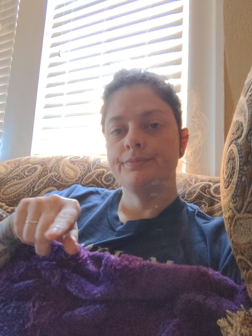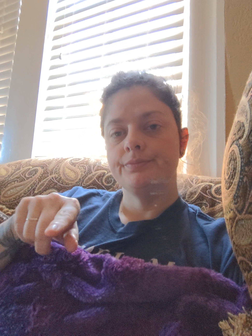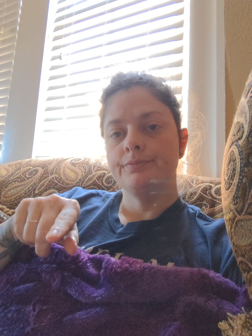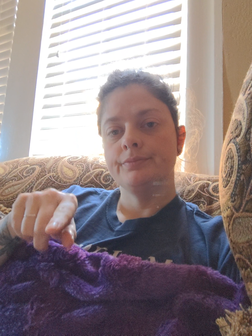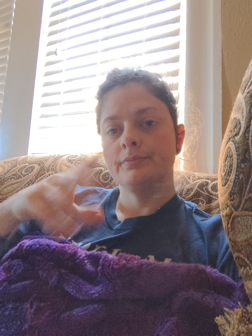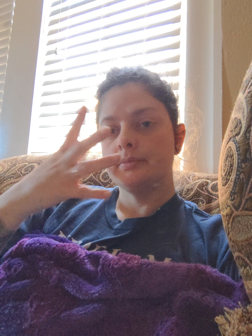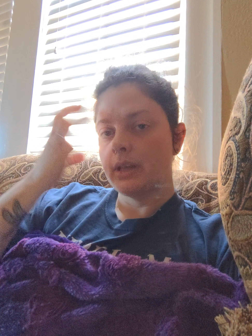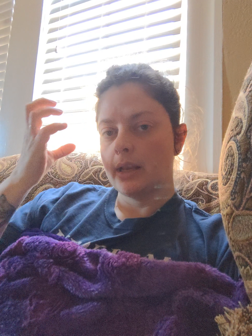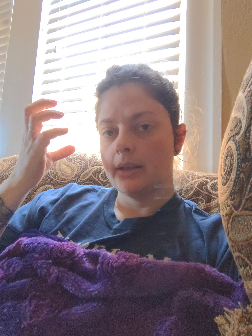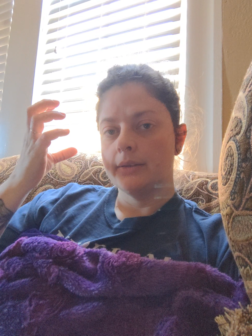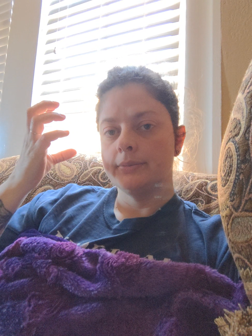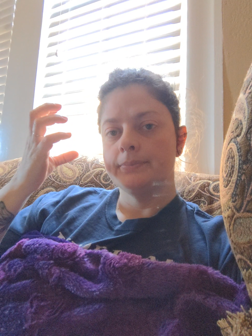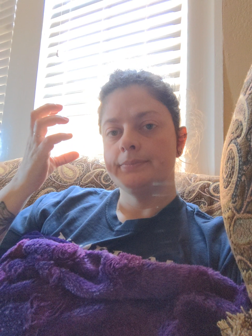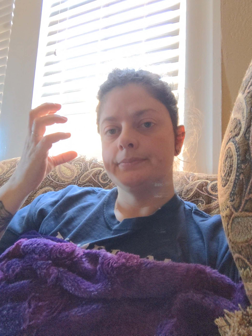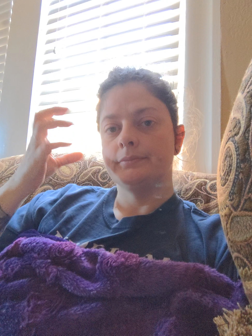mad